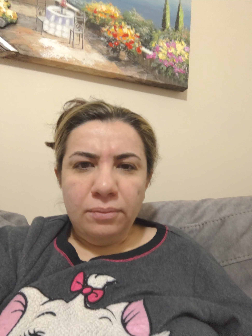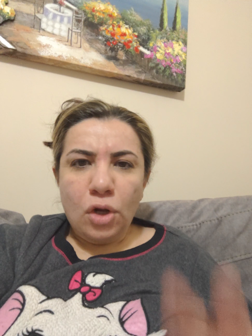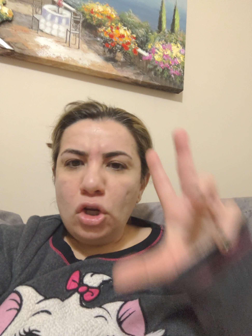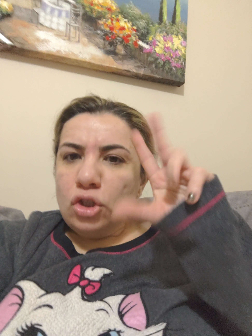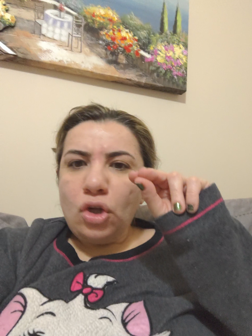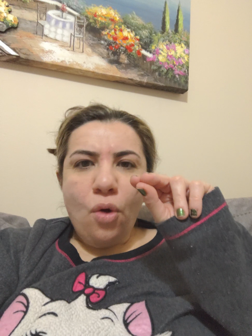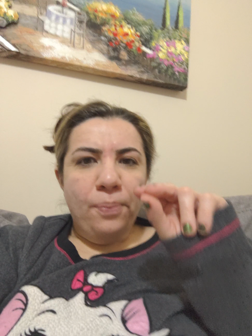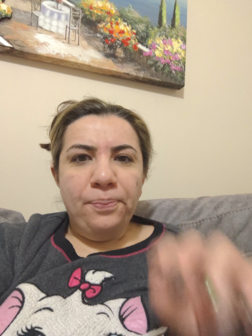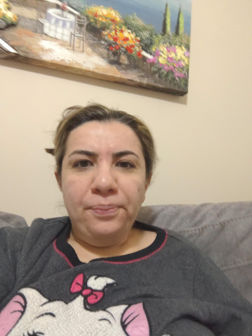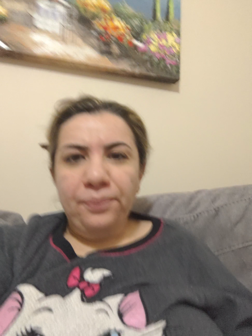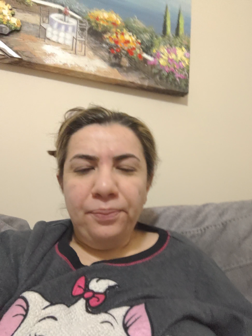no